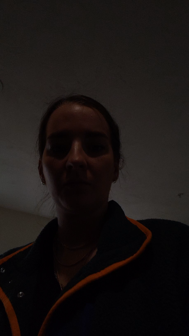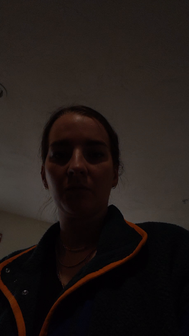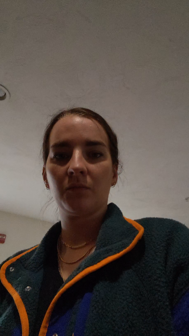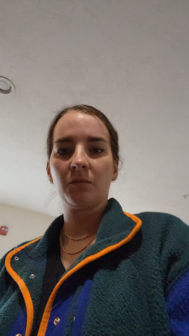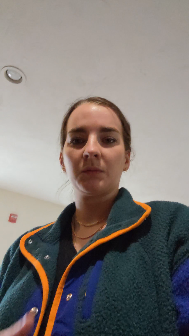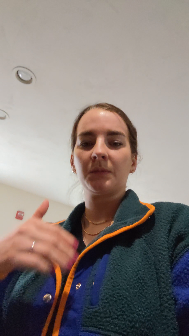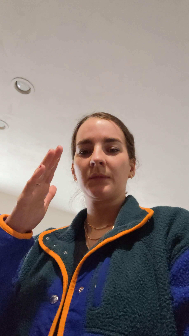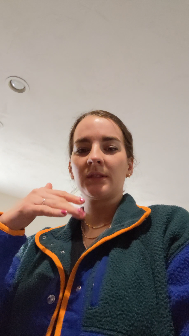build